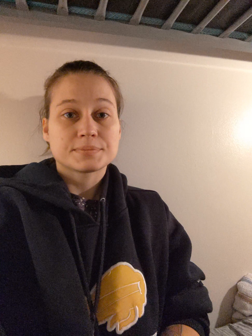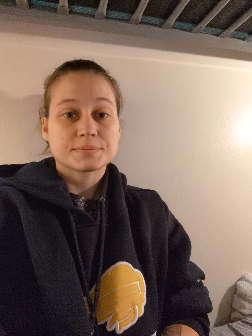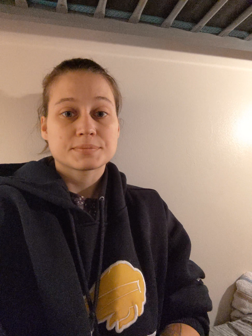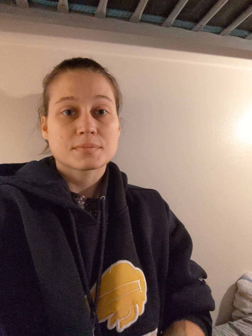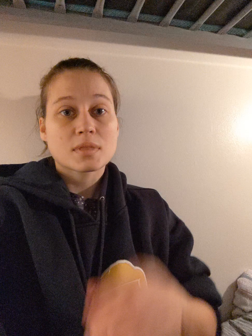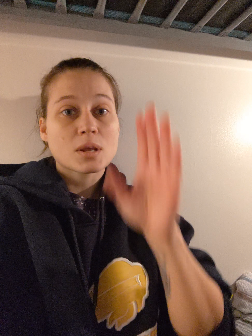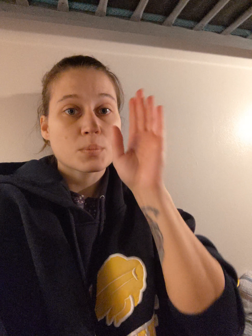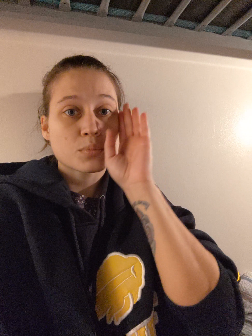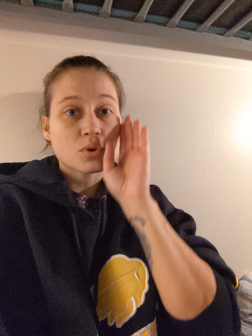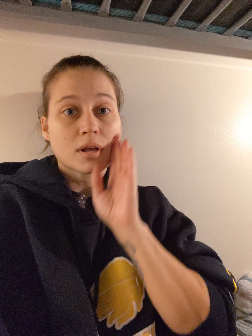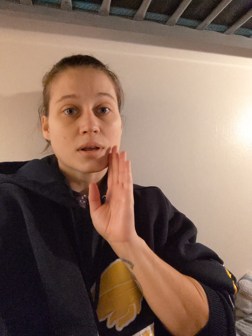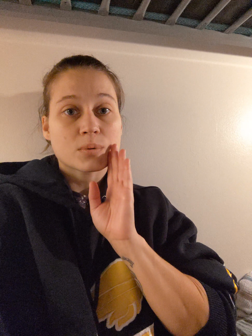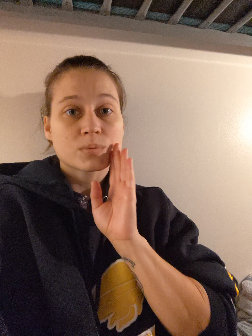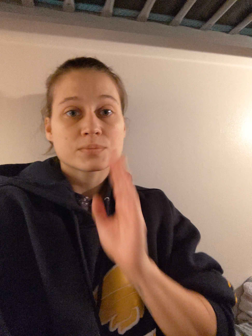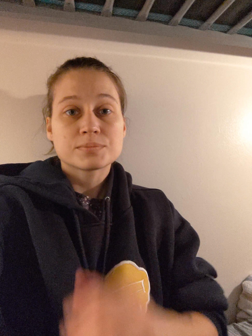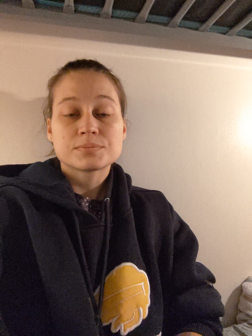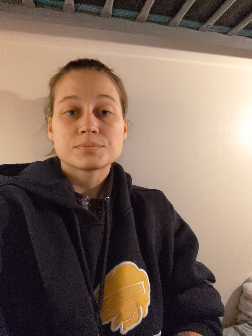brown